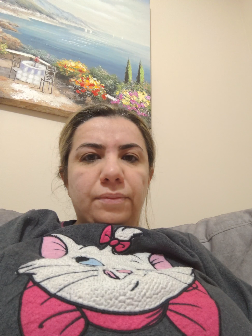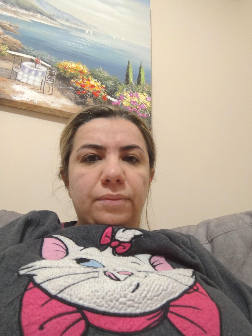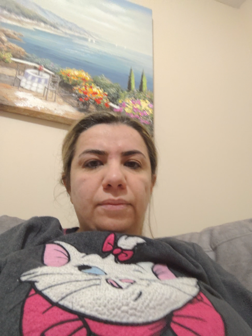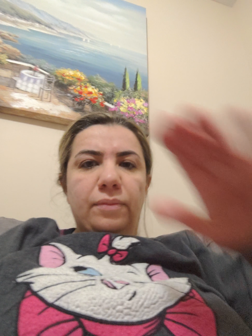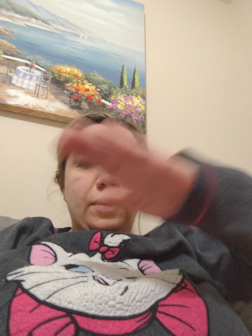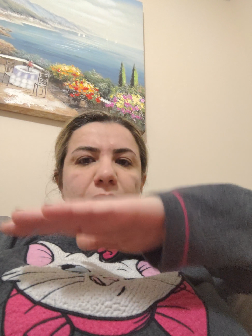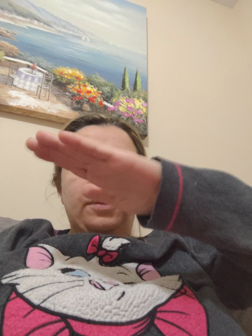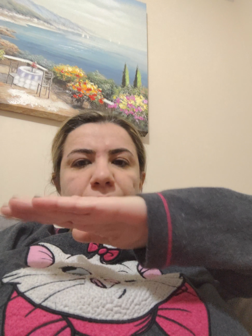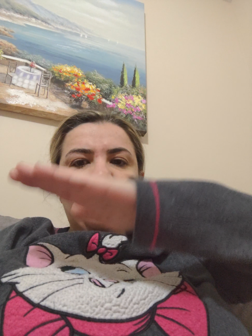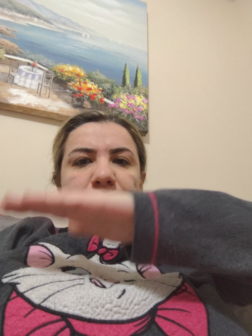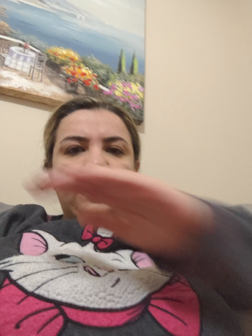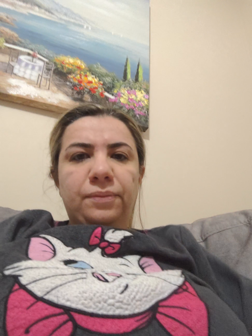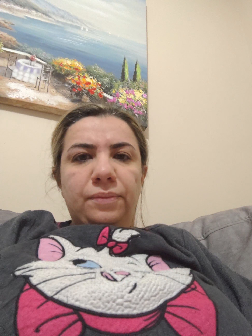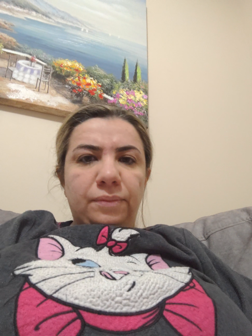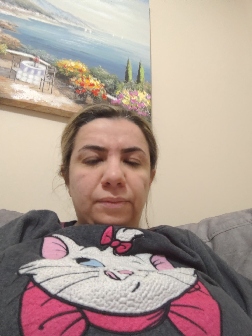table